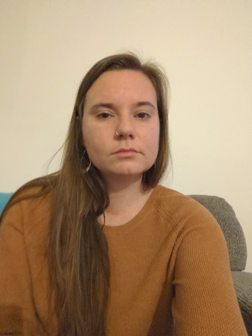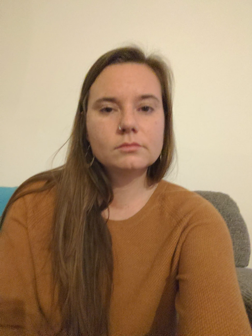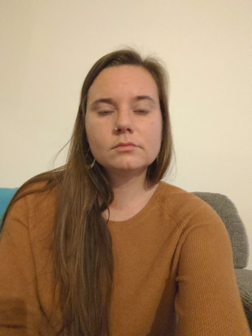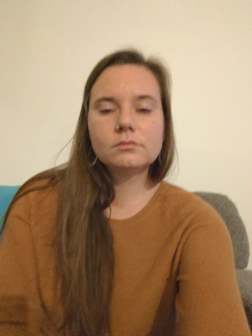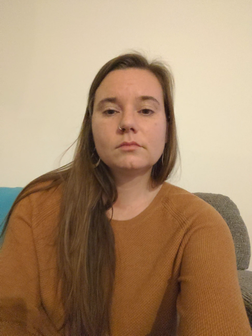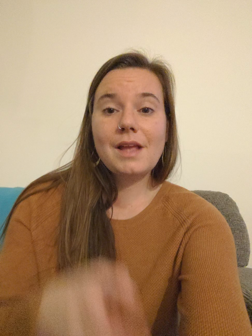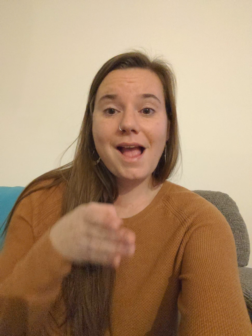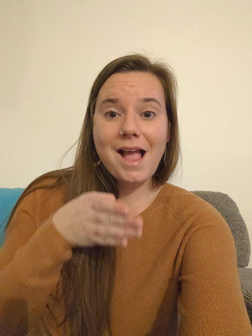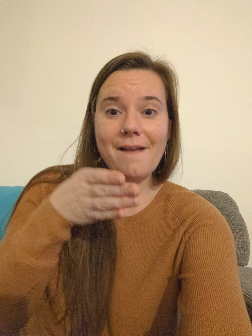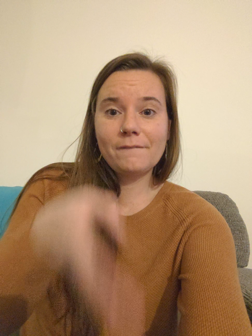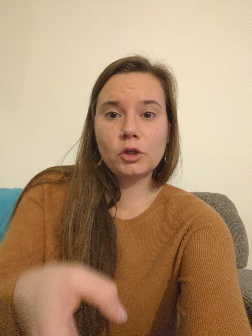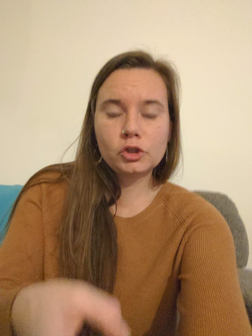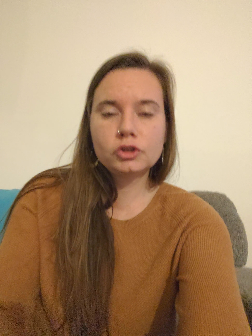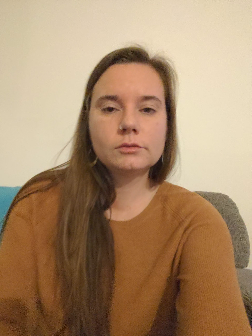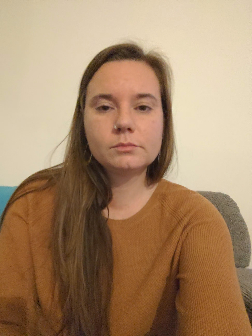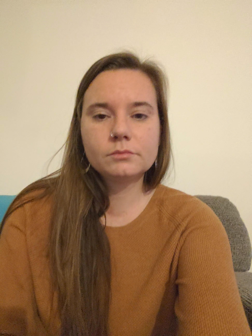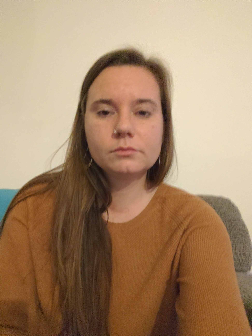after